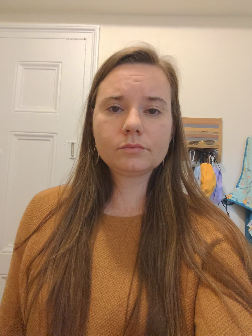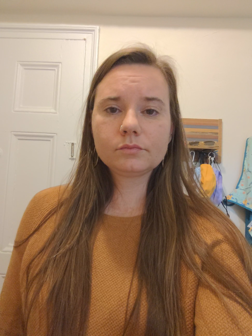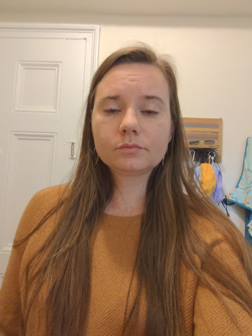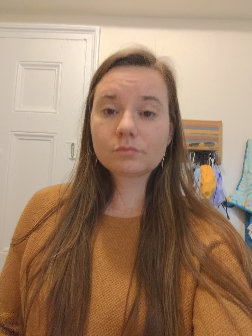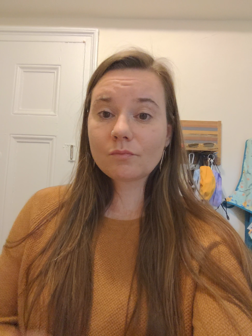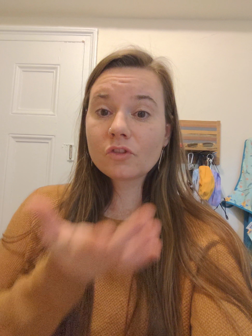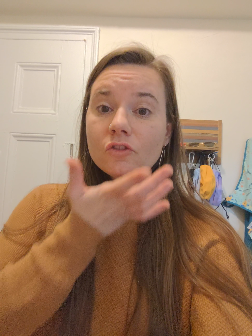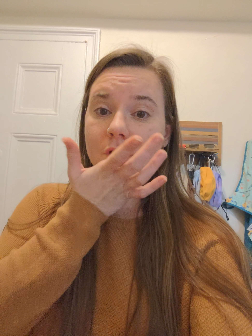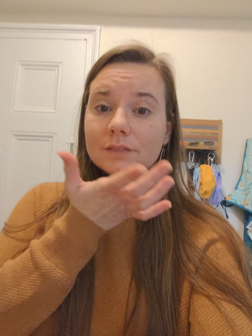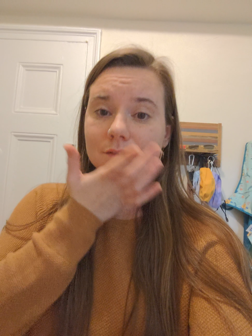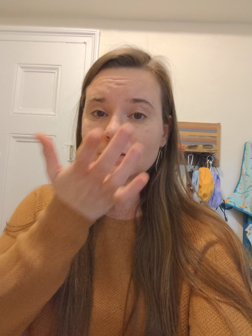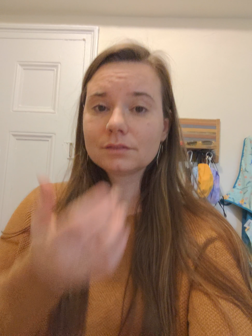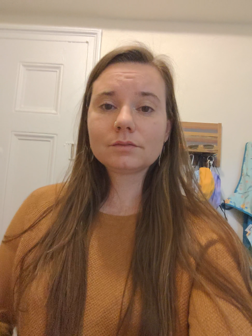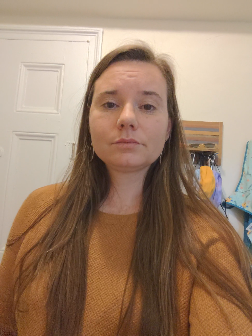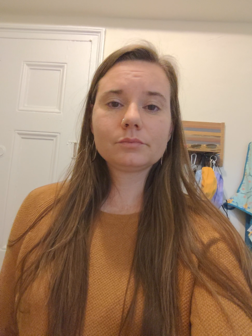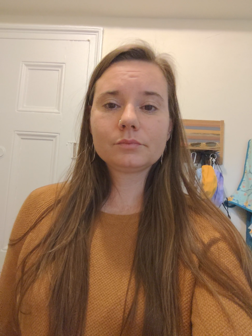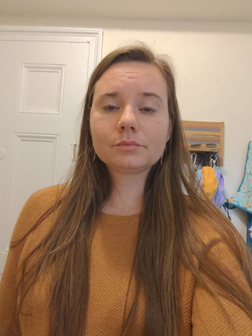grass